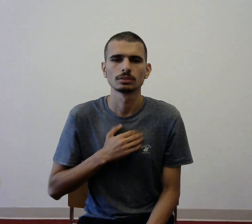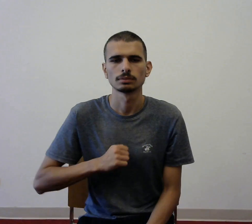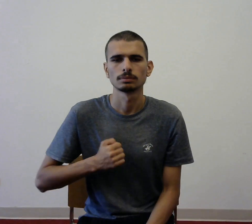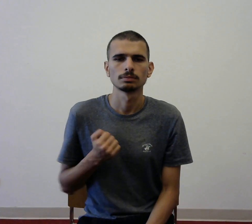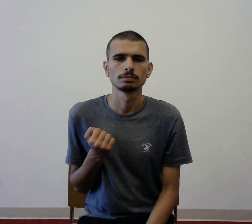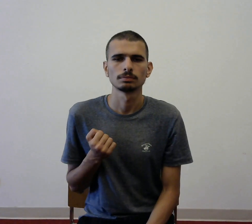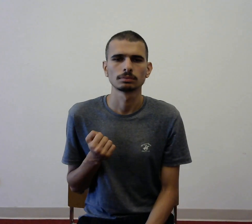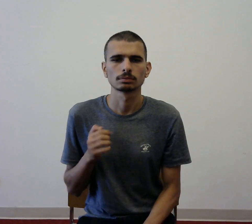dost